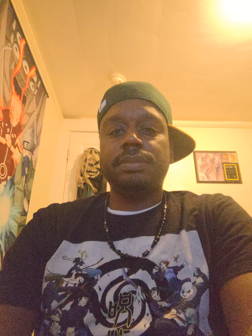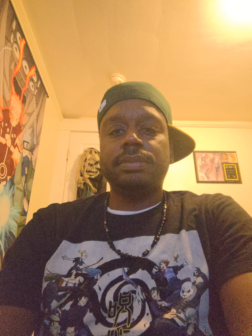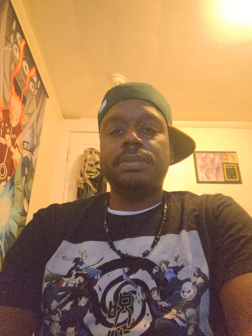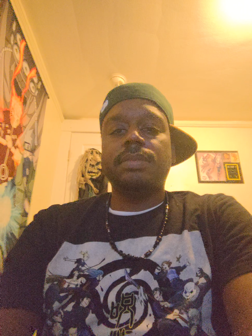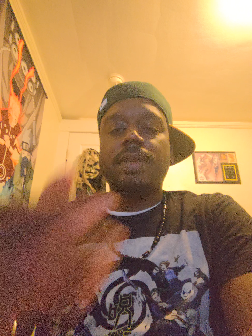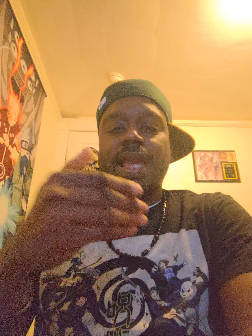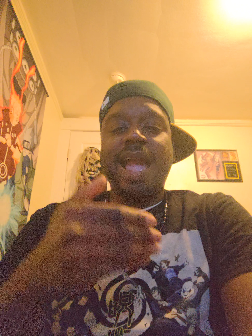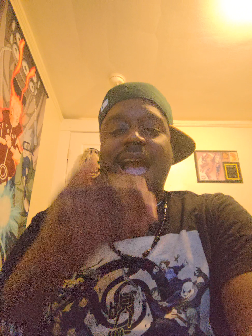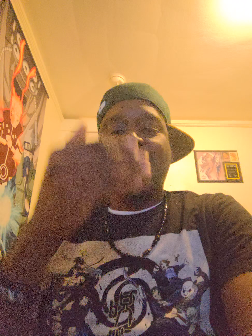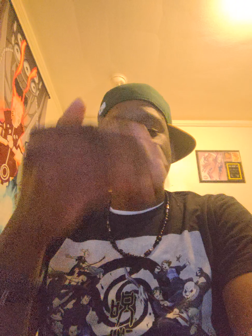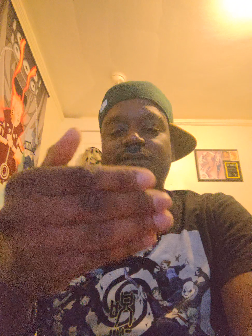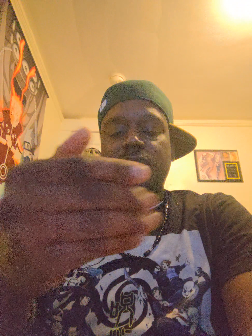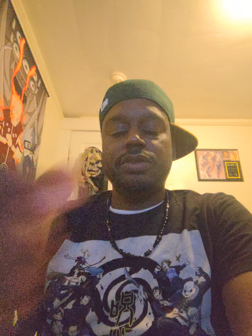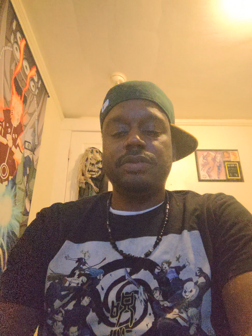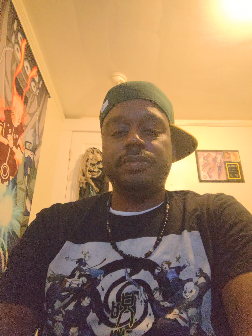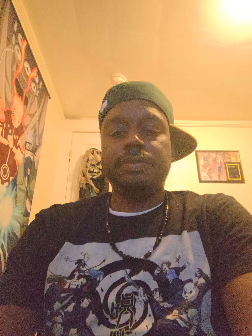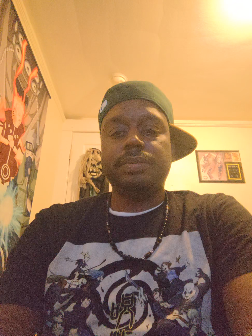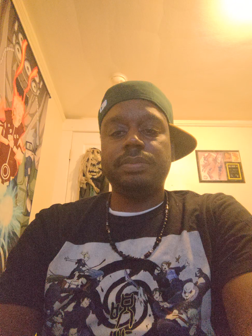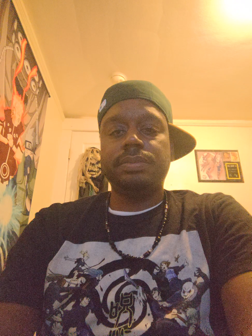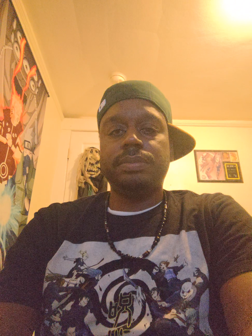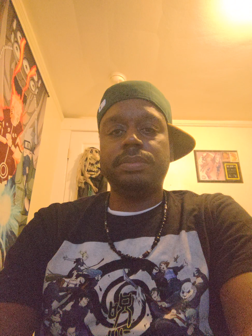after